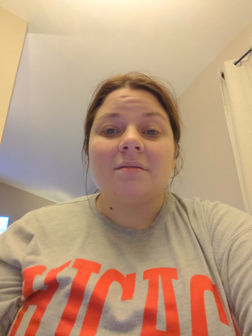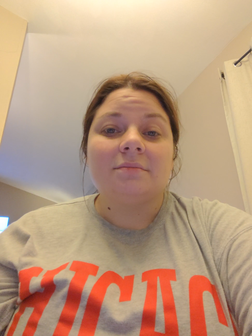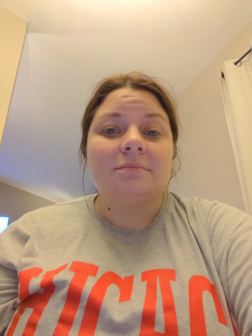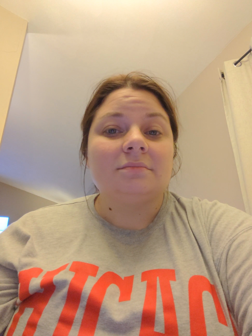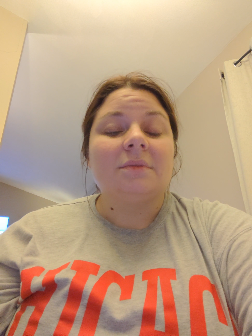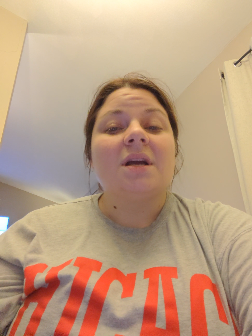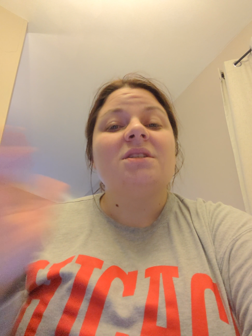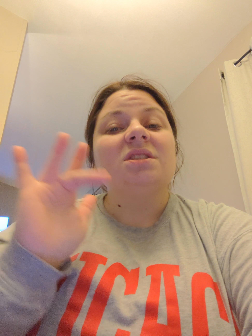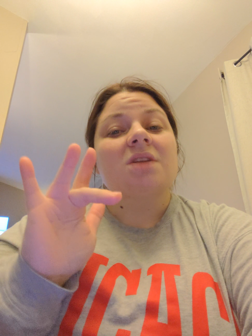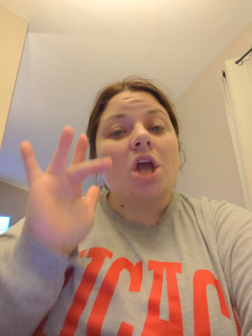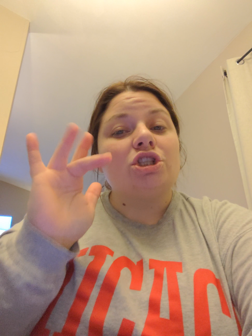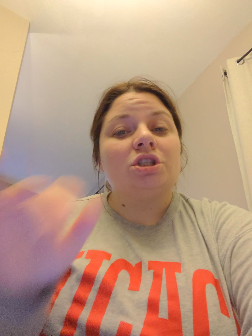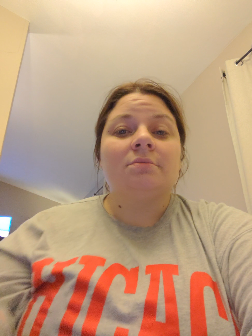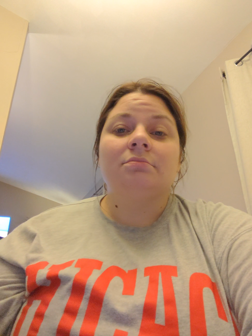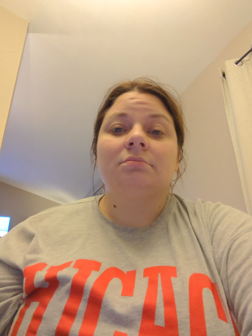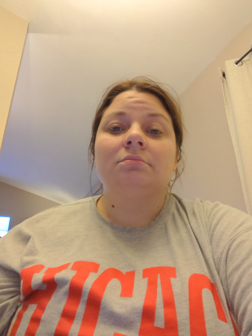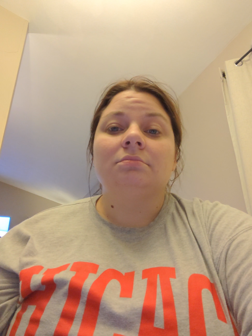touch